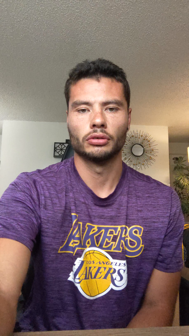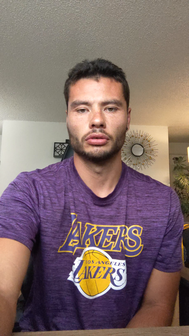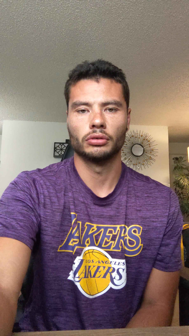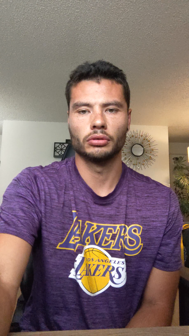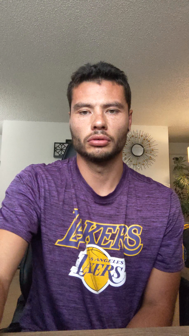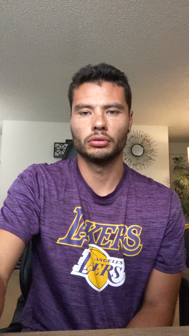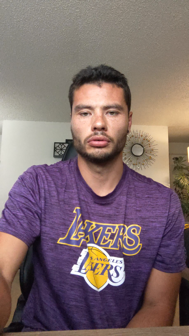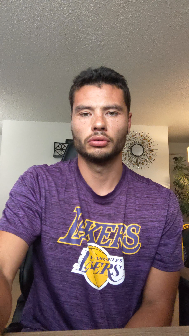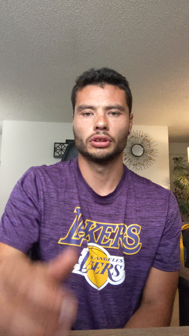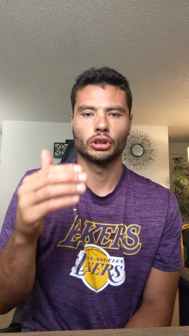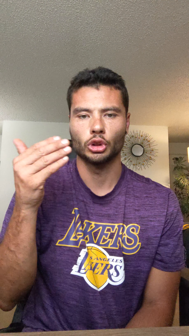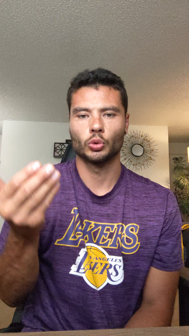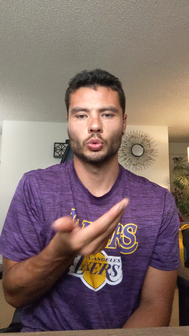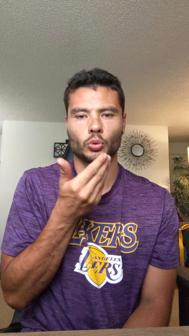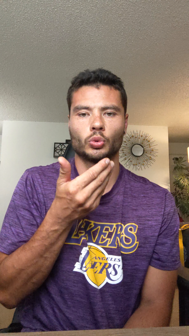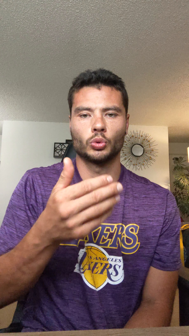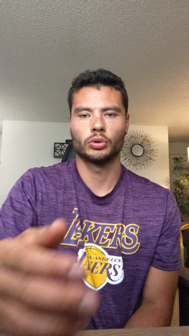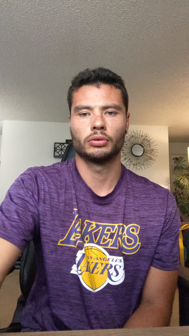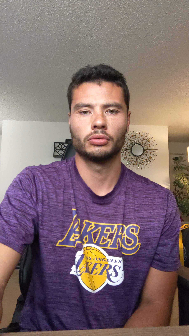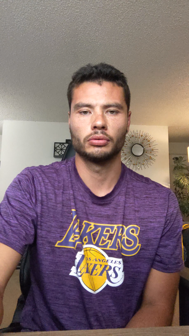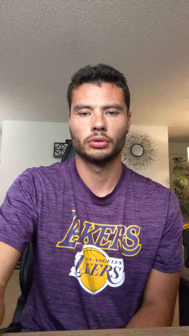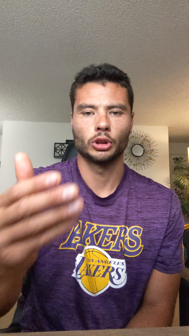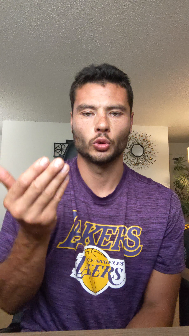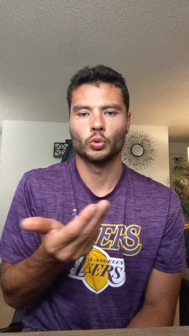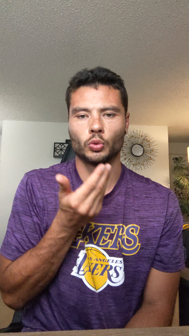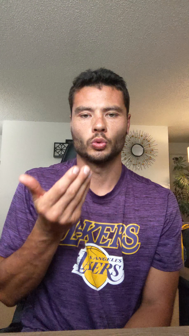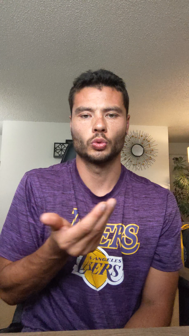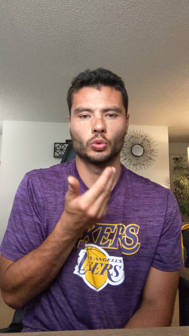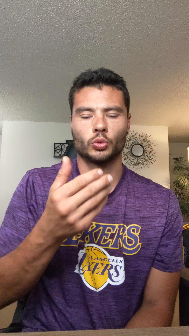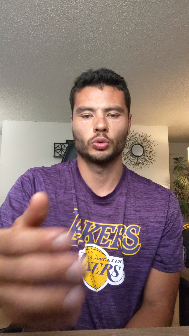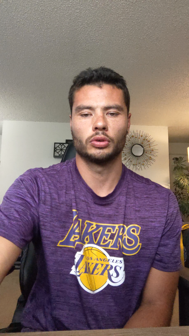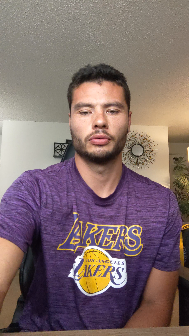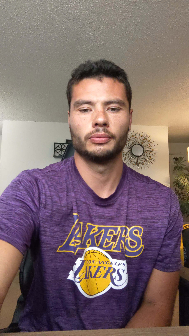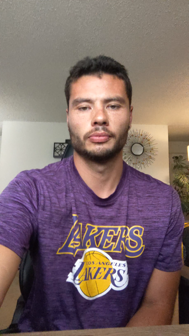new